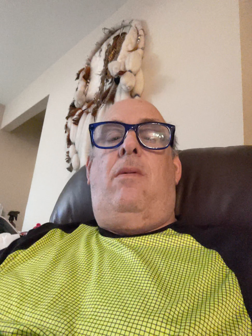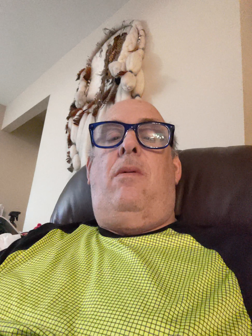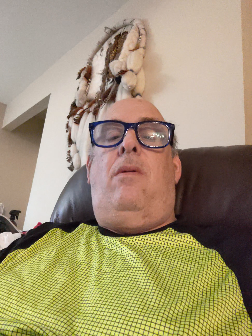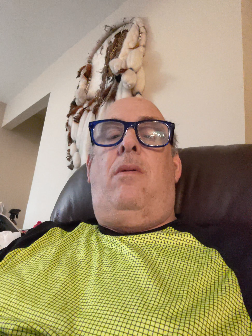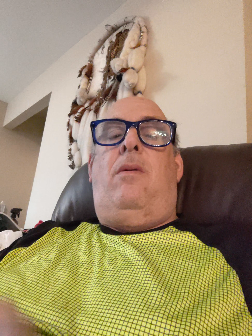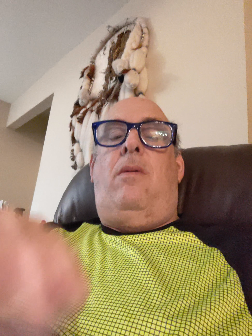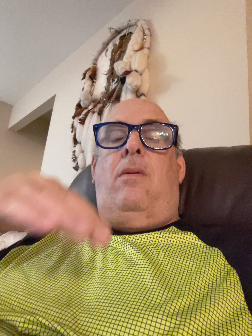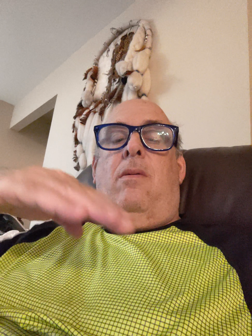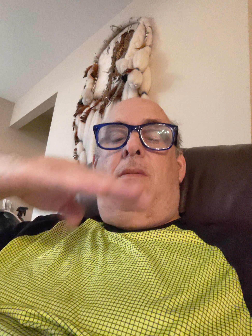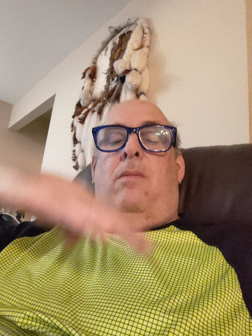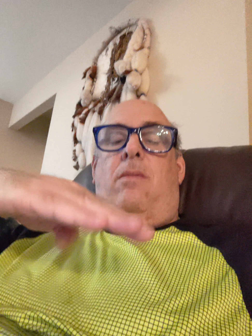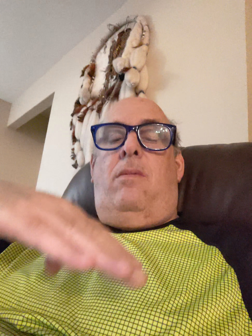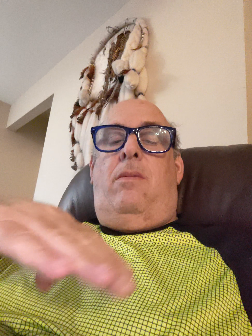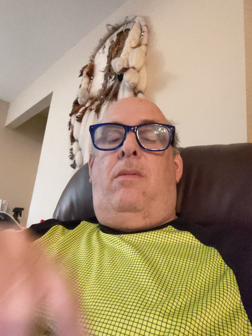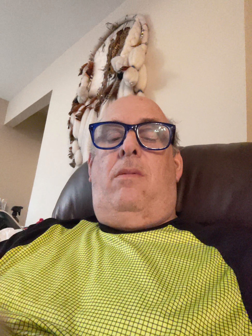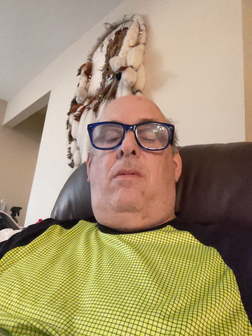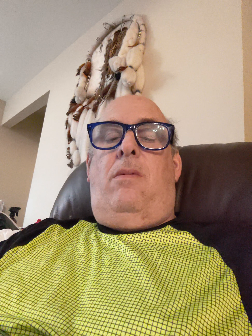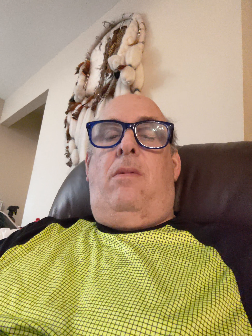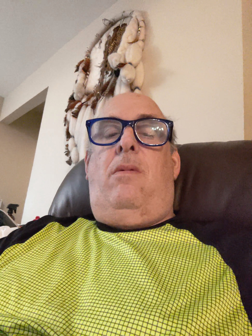table